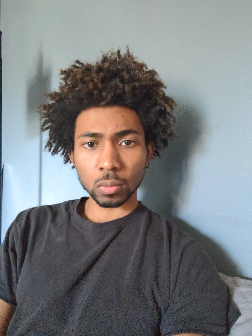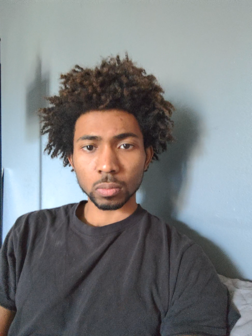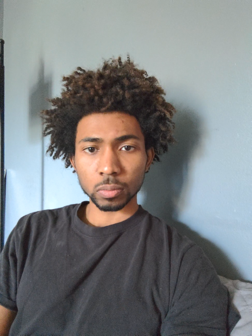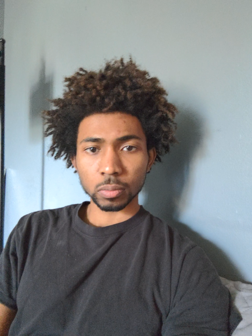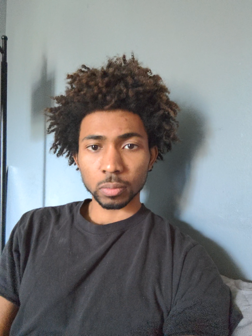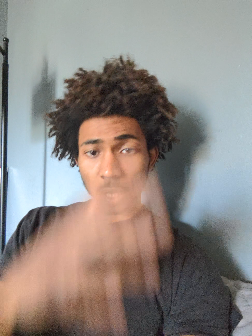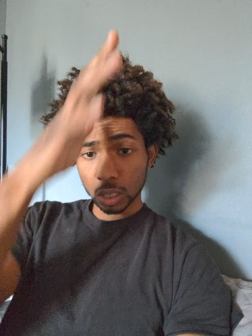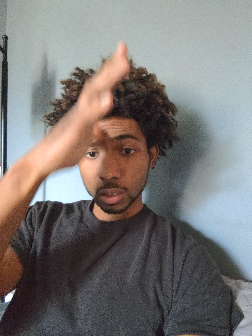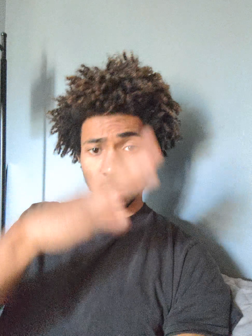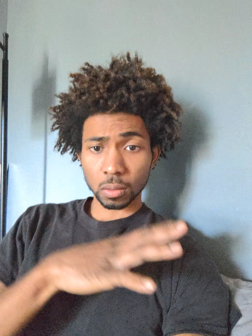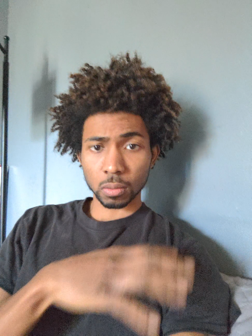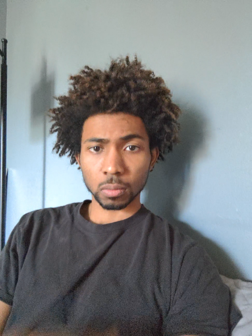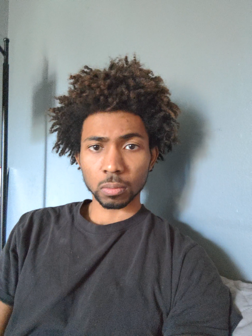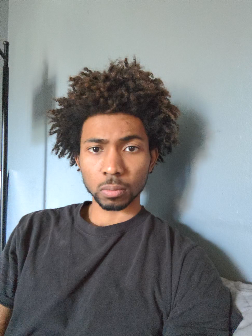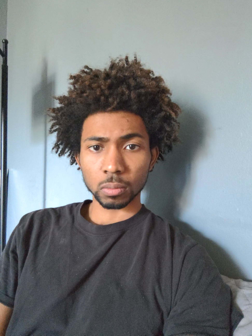man